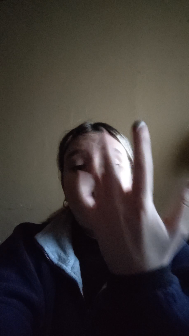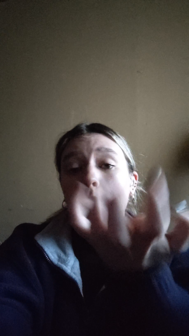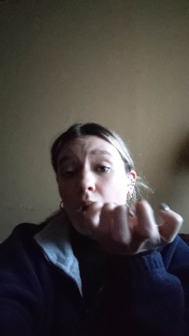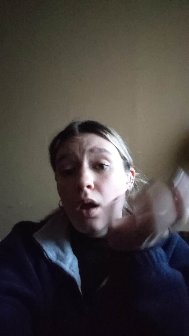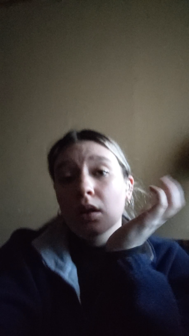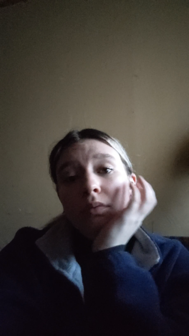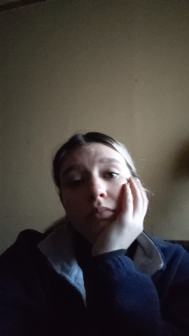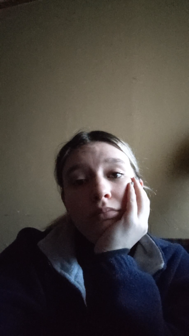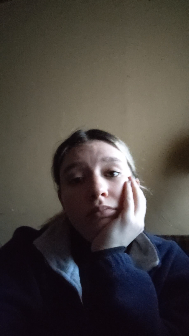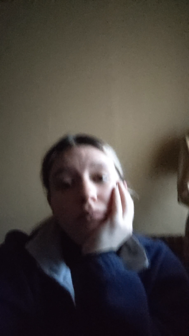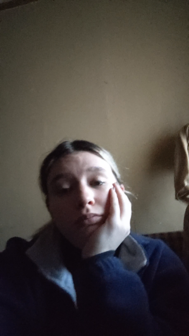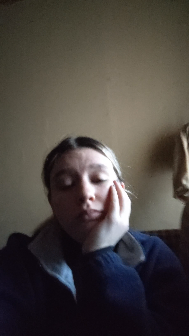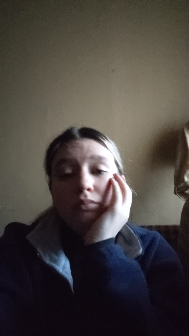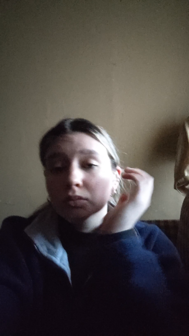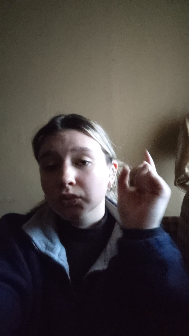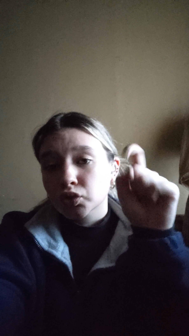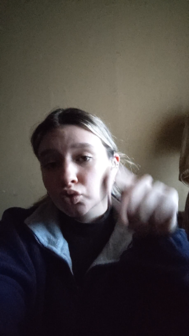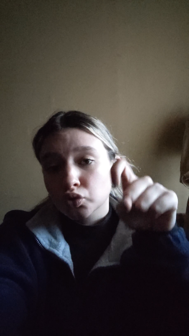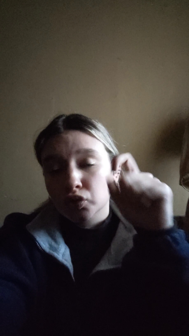should